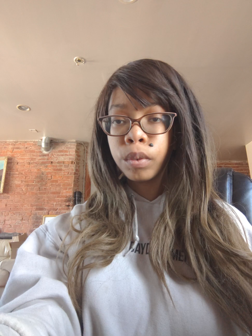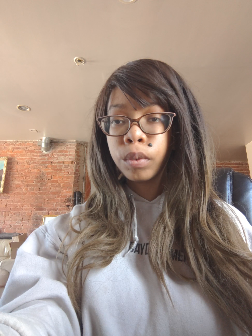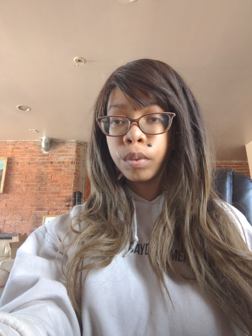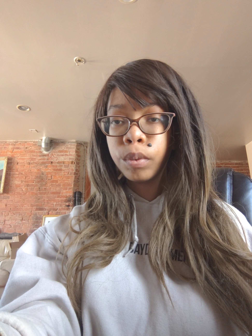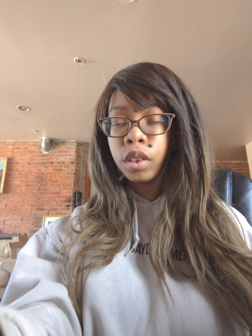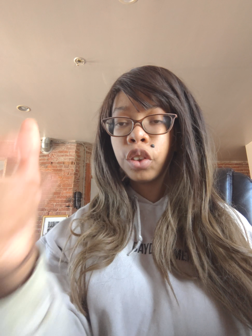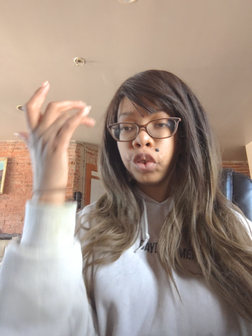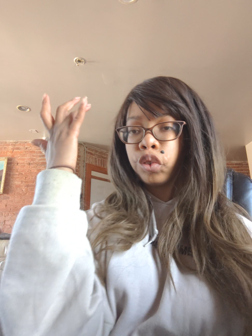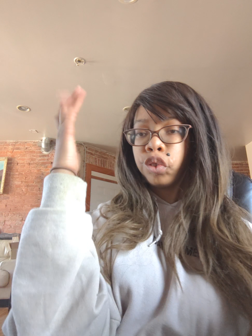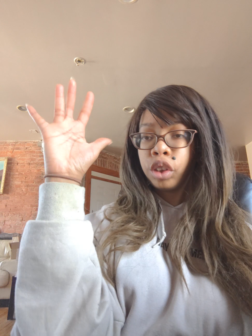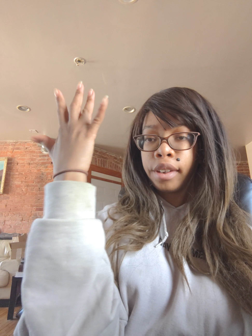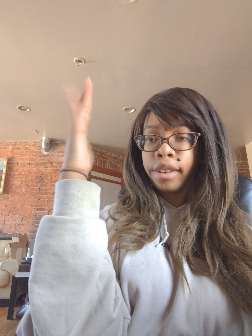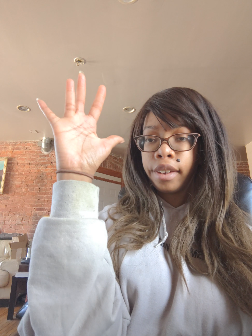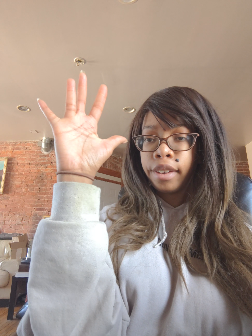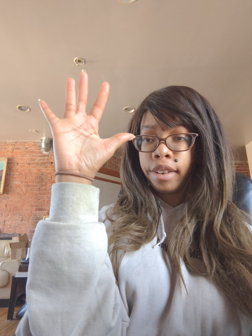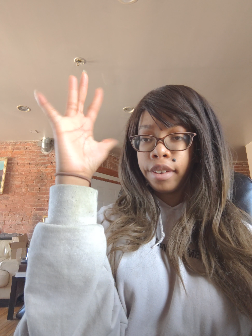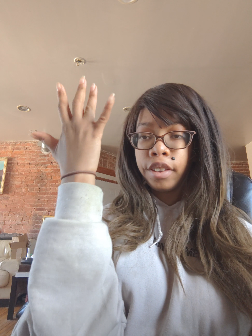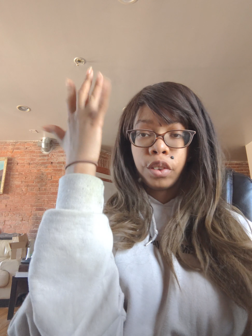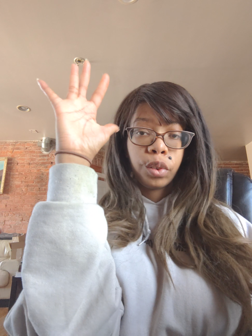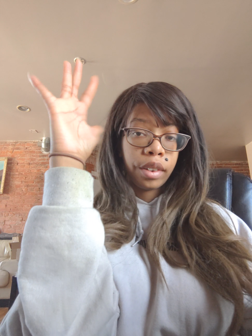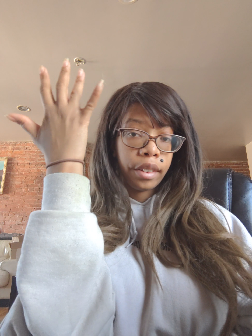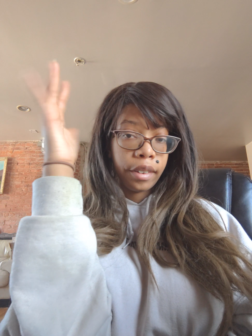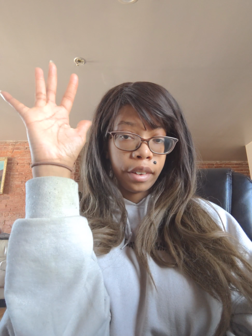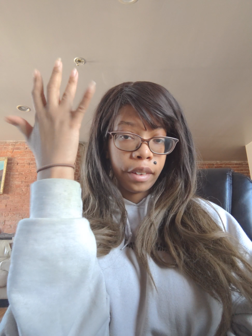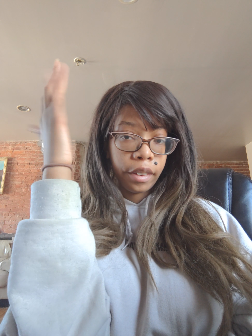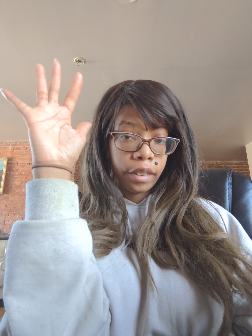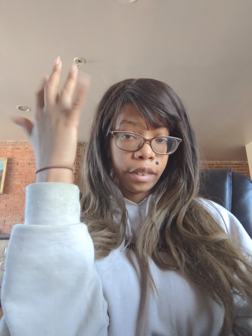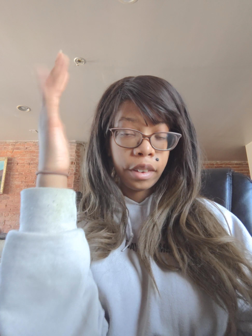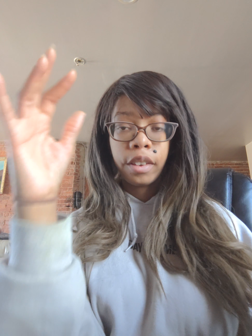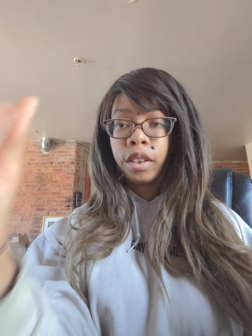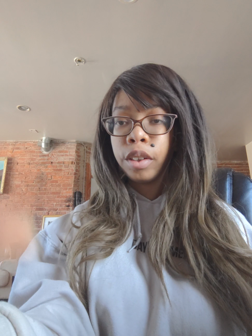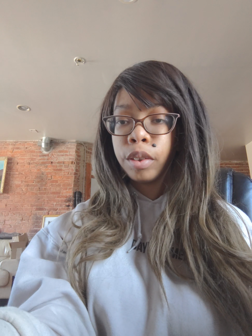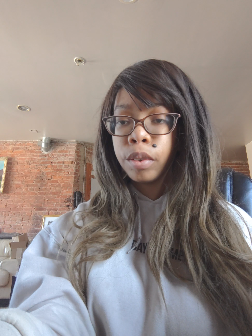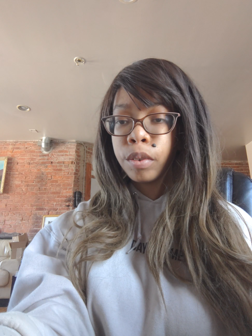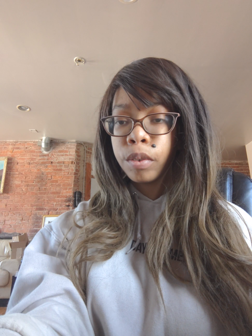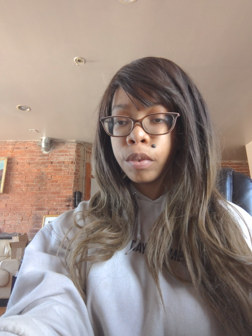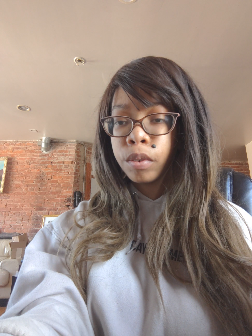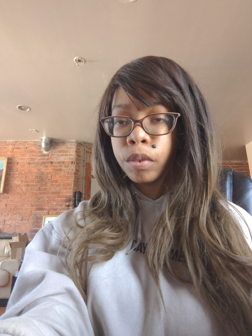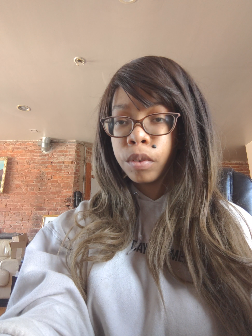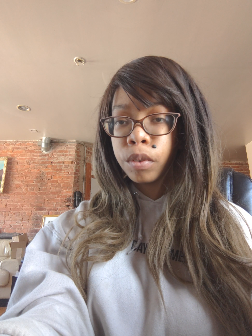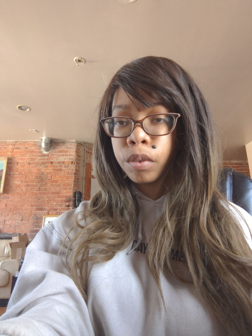tree